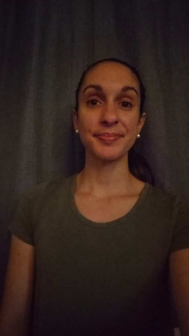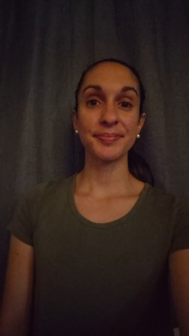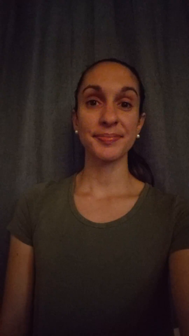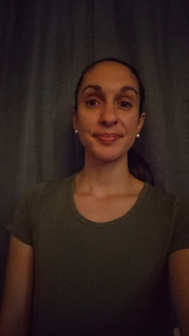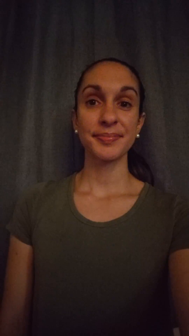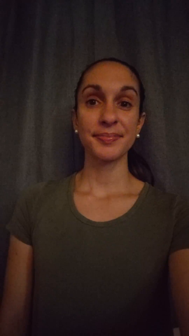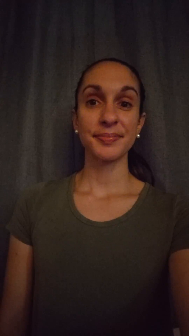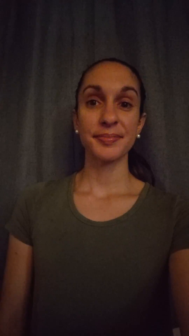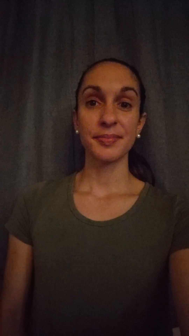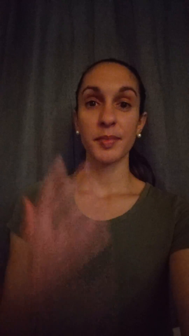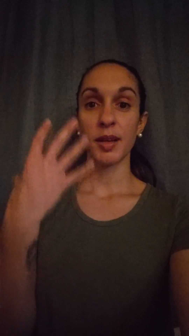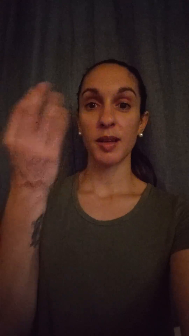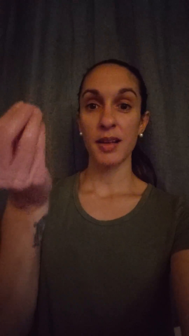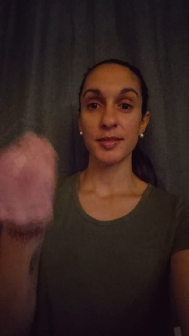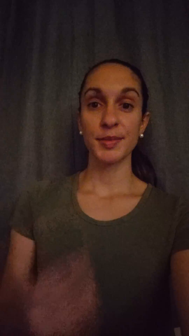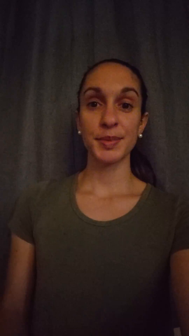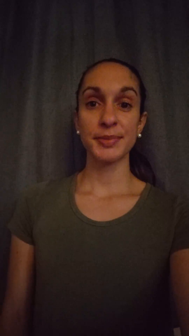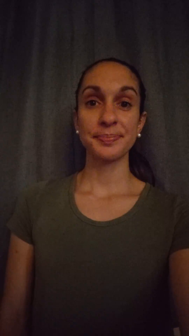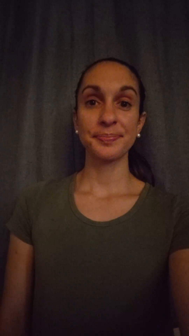got to